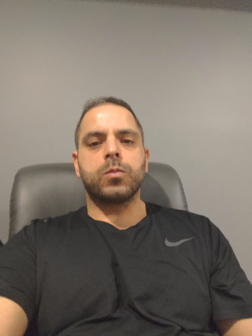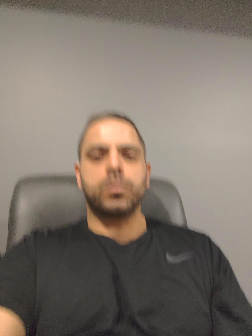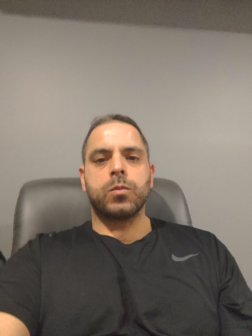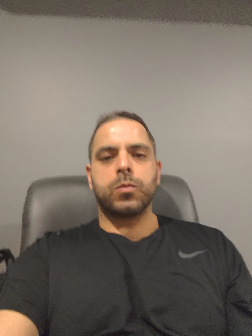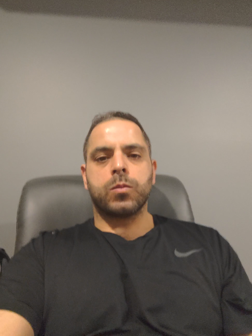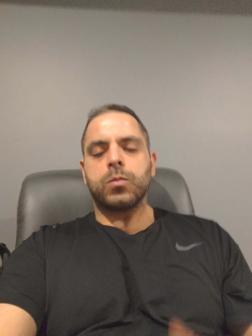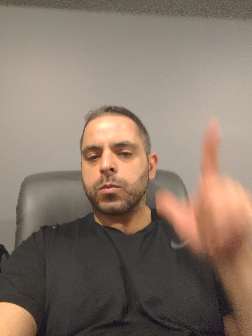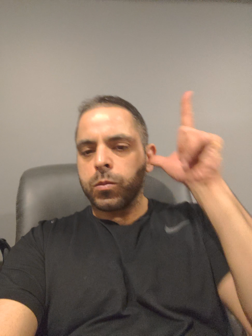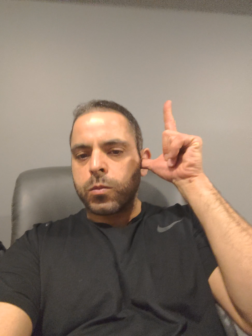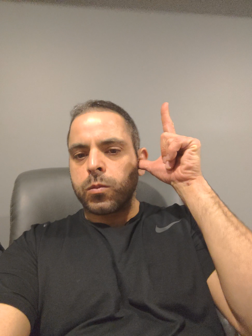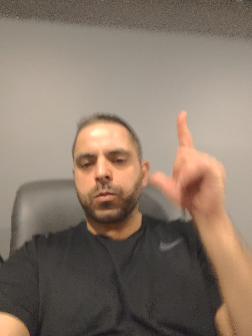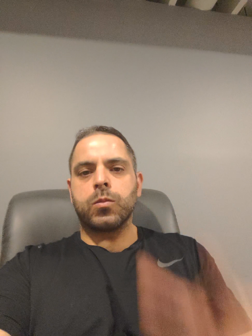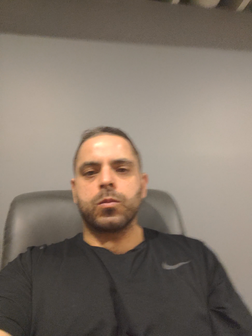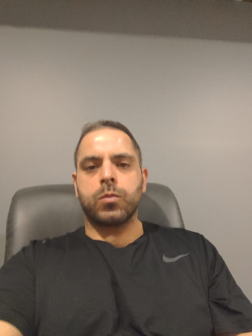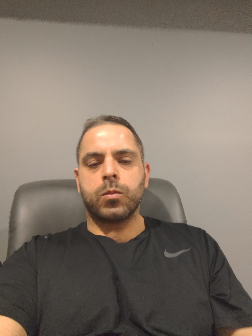listen